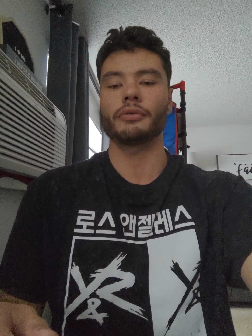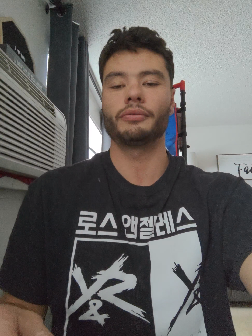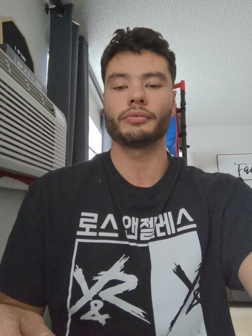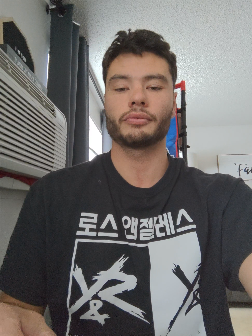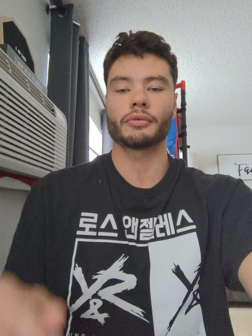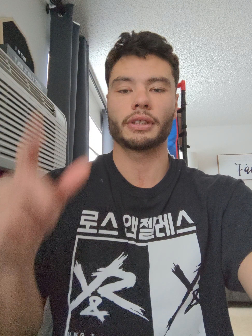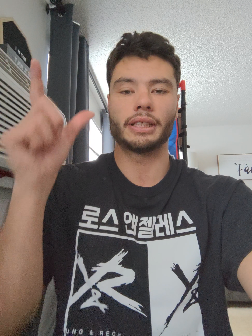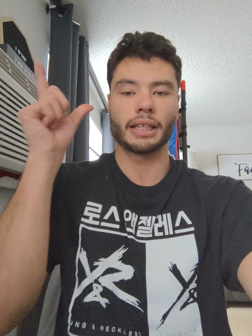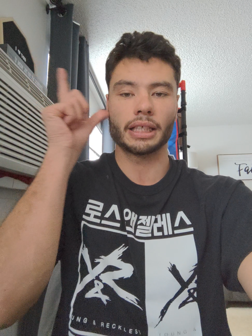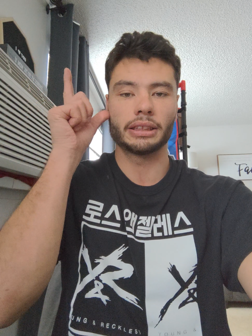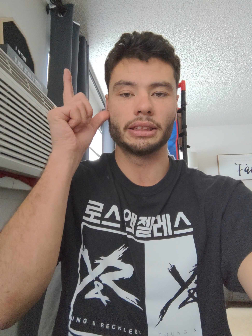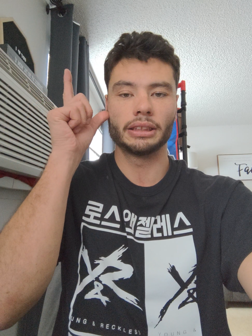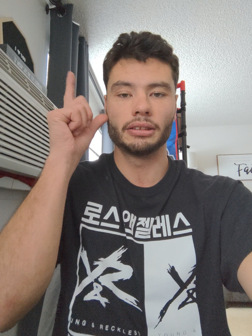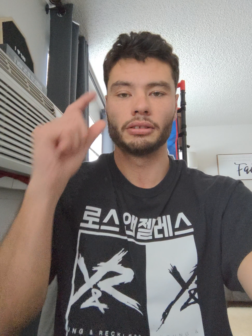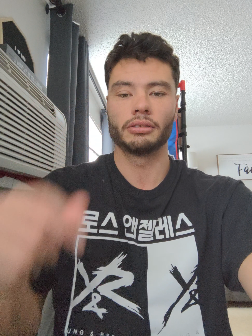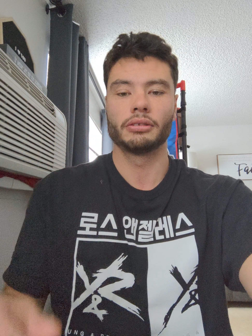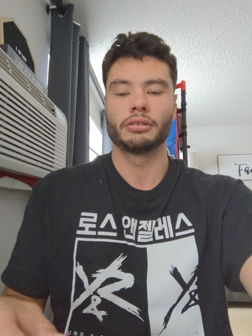listen